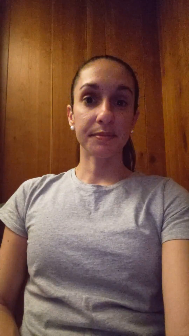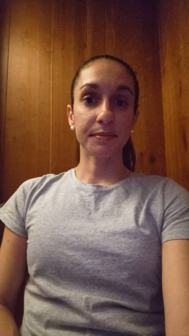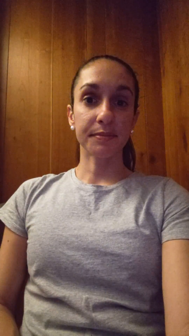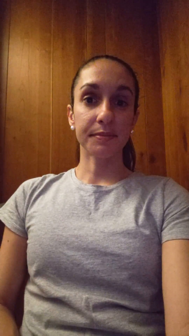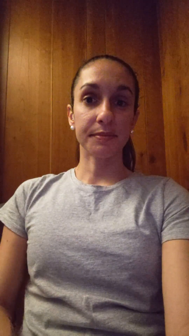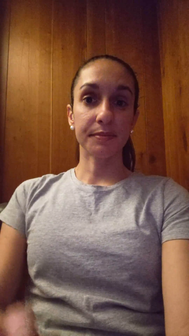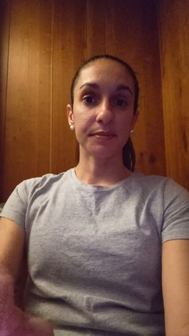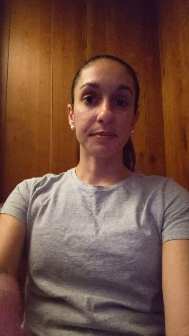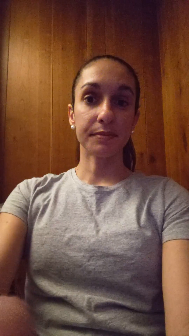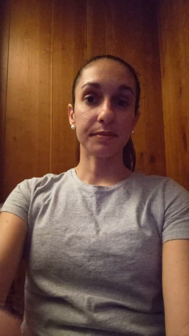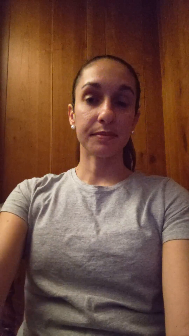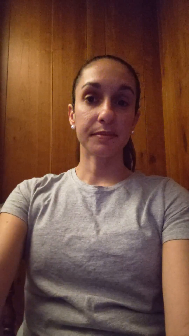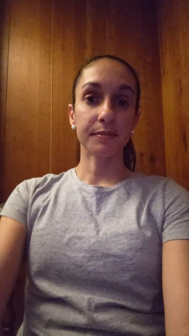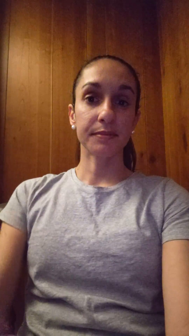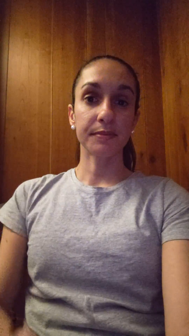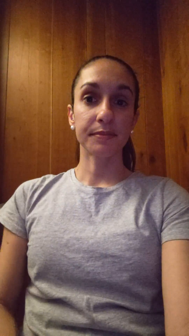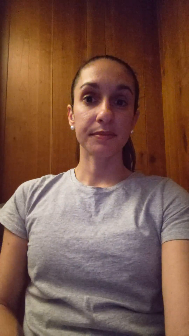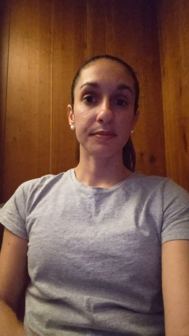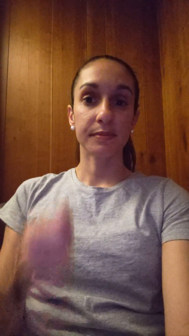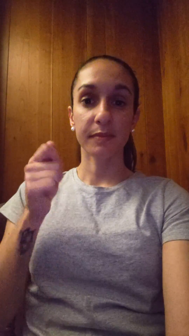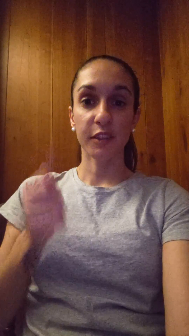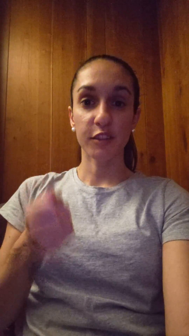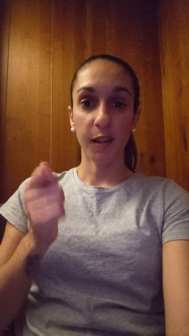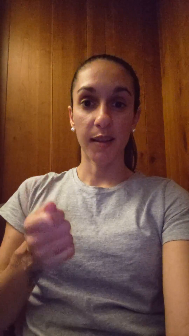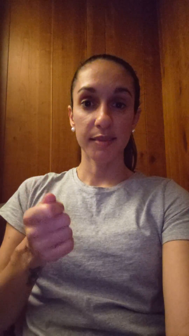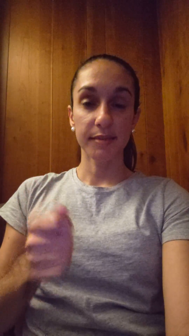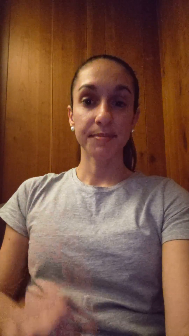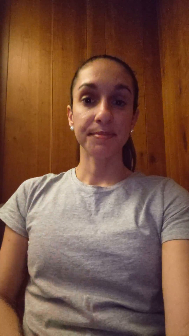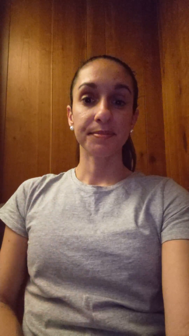cart